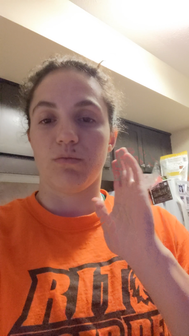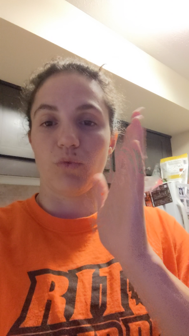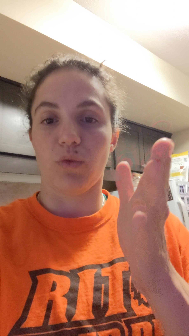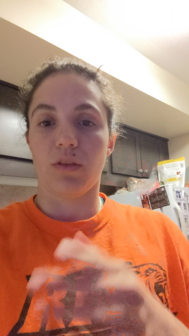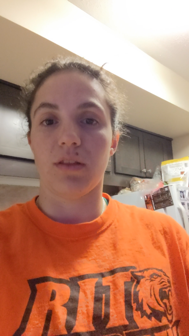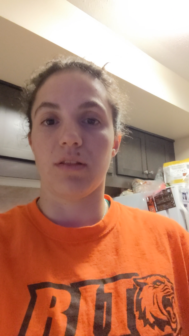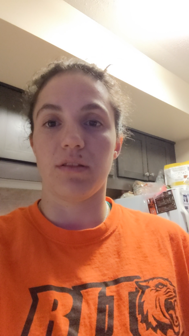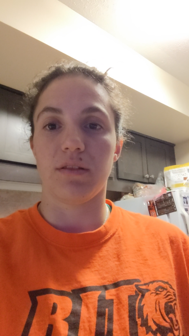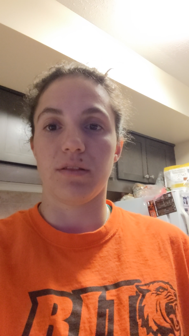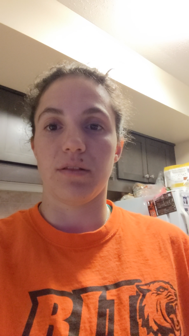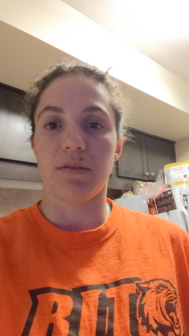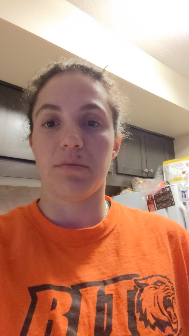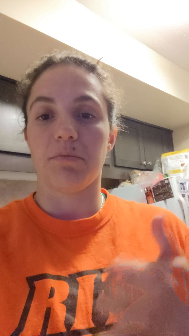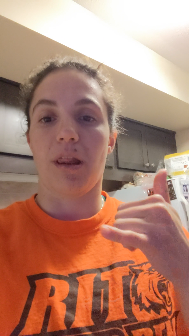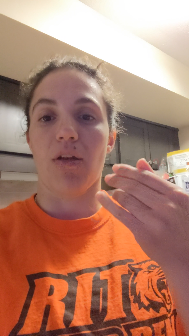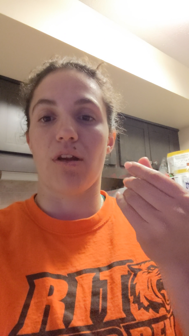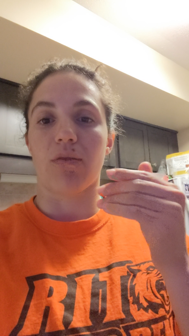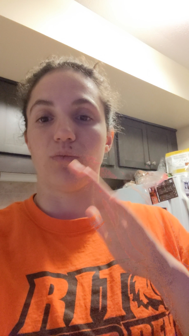playground